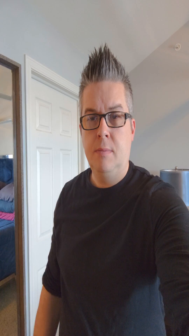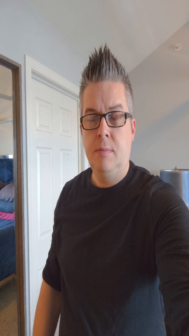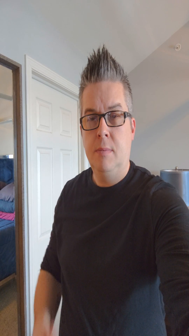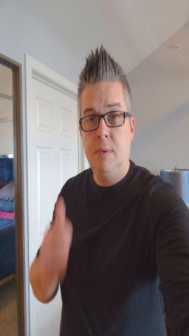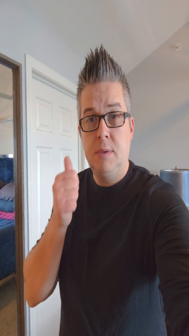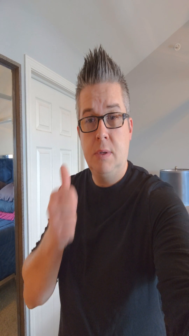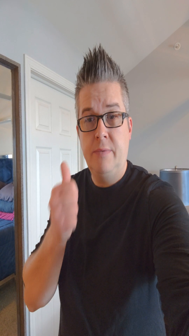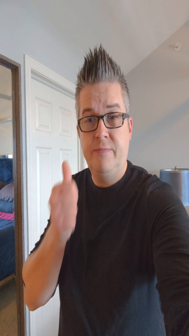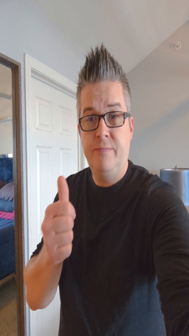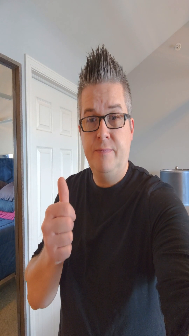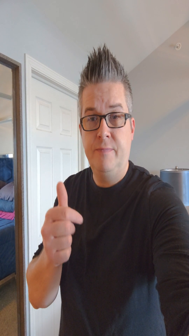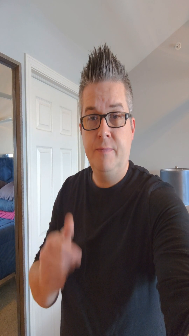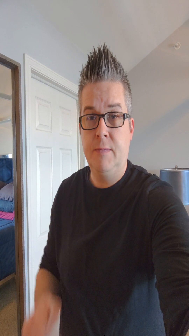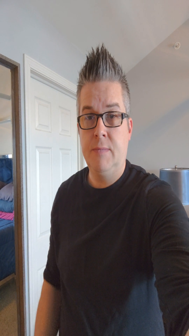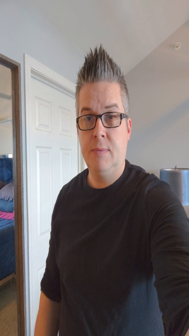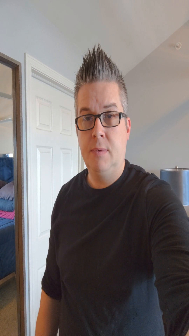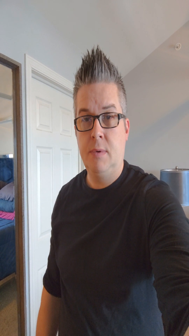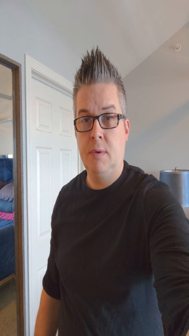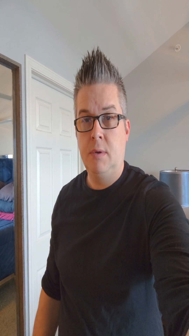yourself